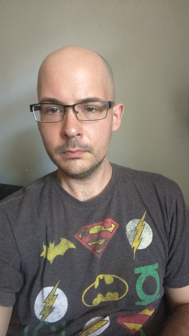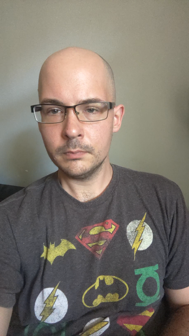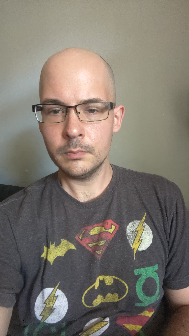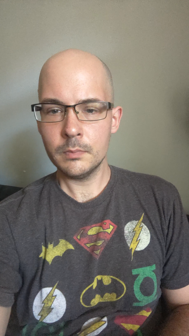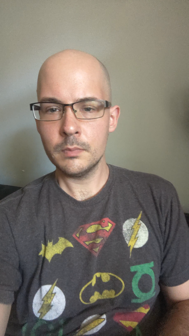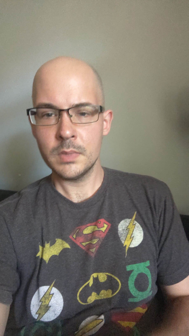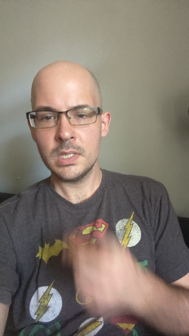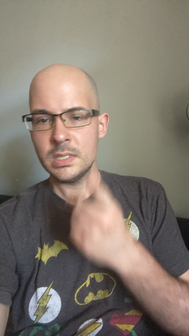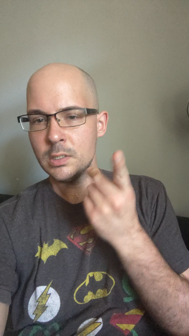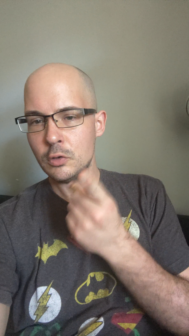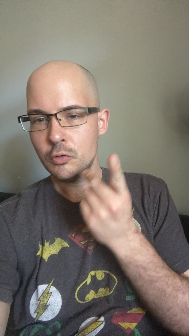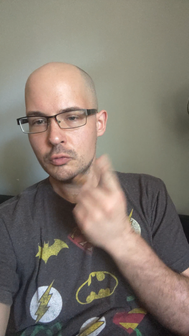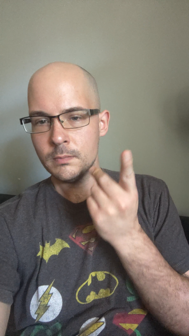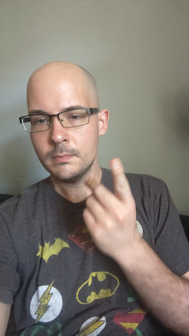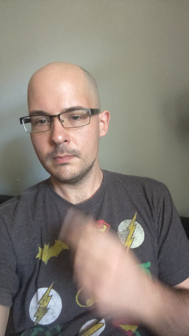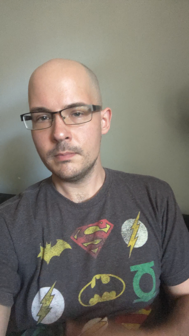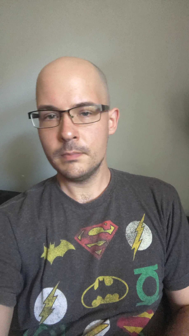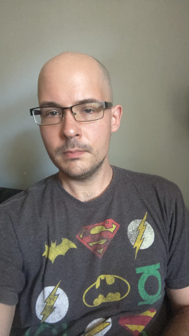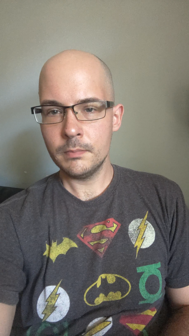dinner